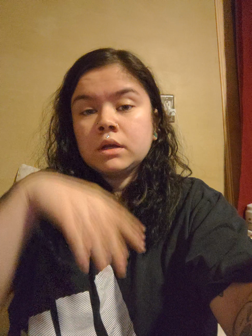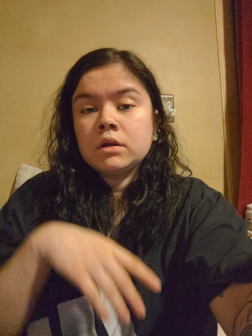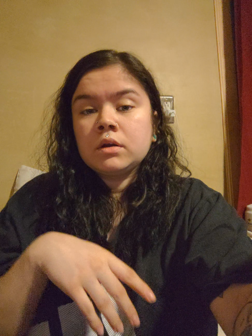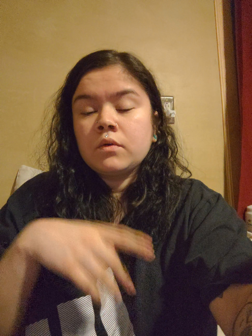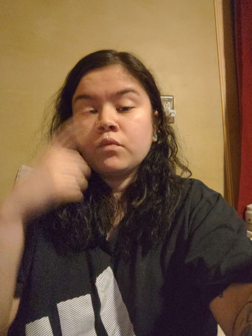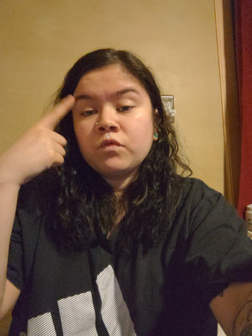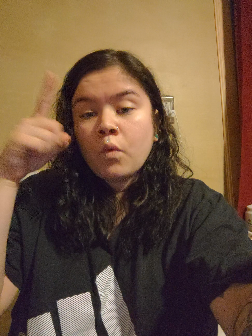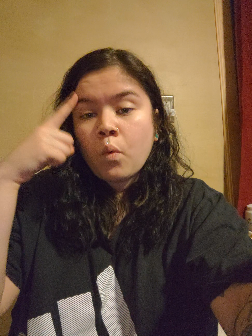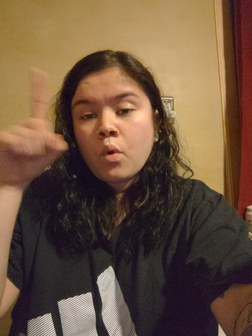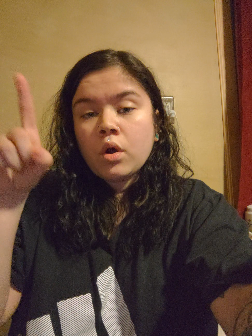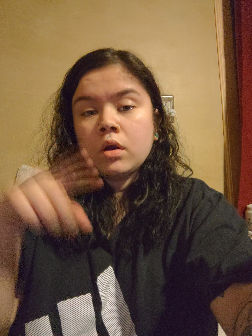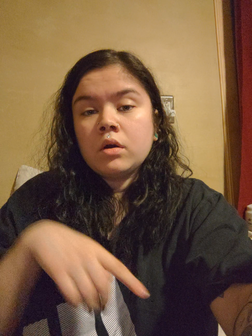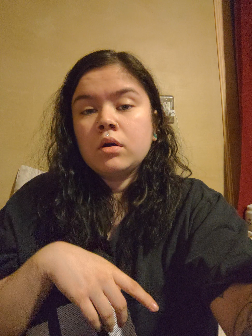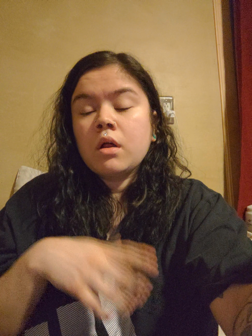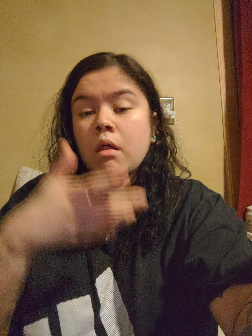for